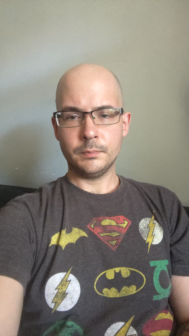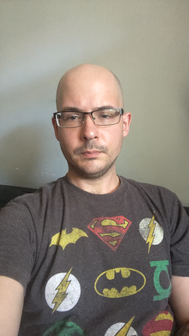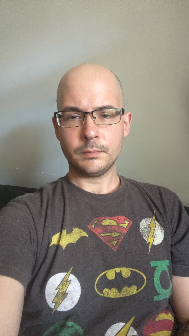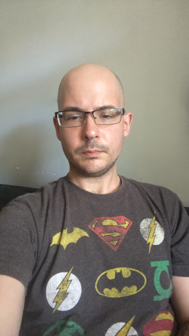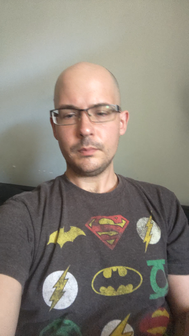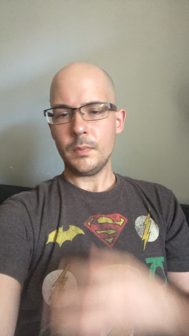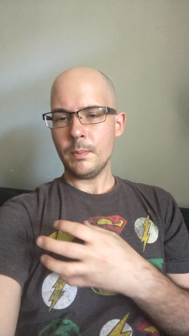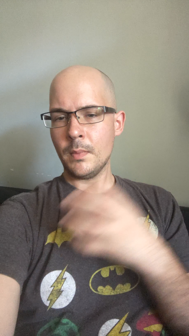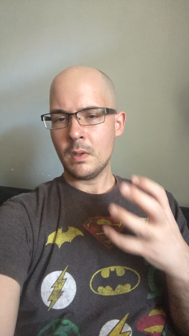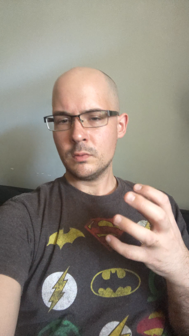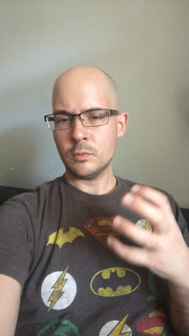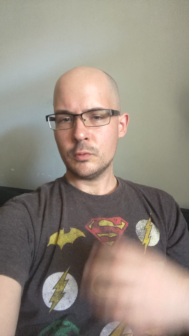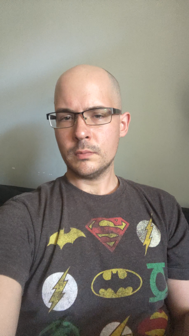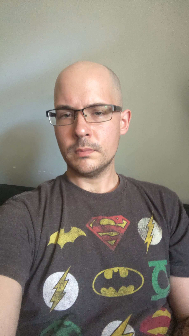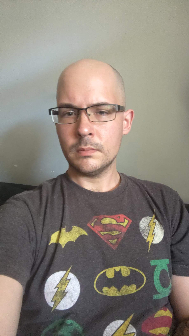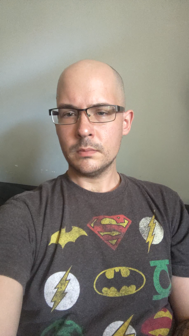much